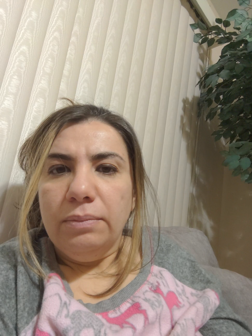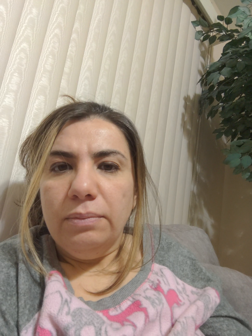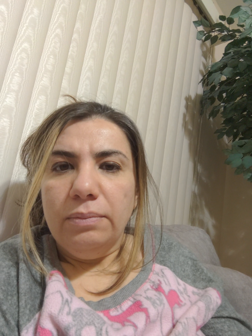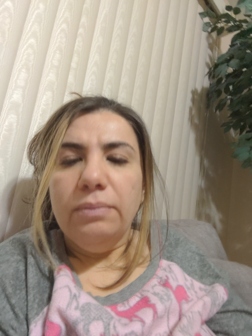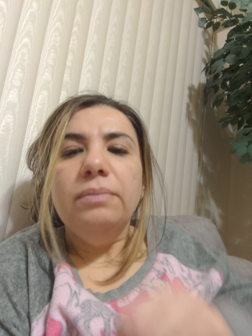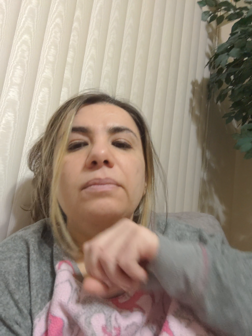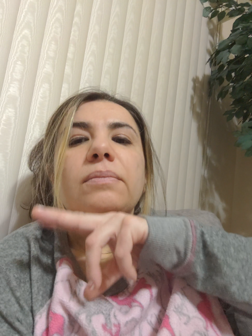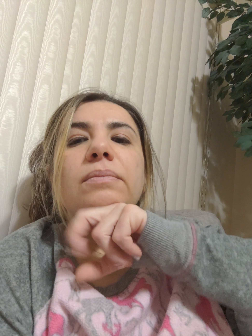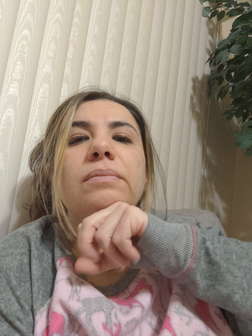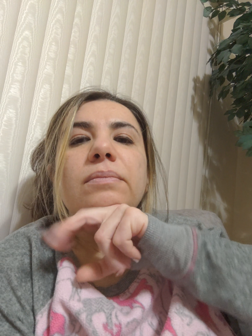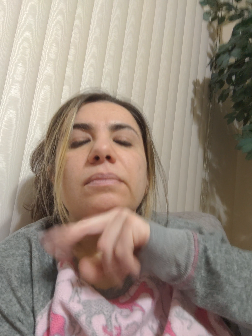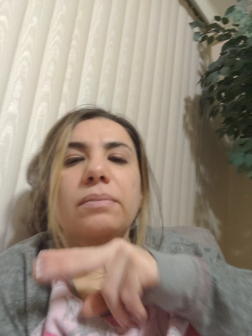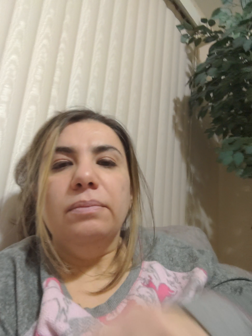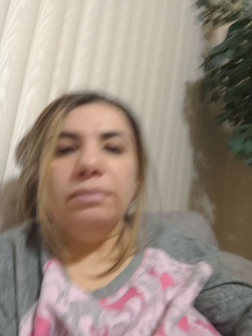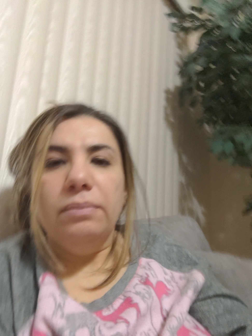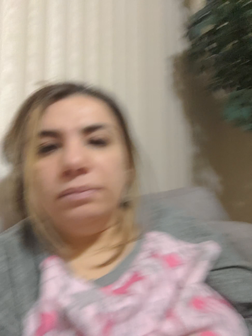frog